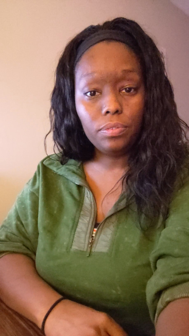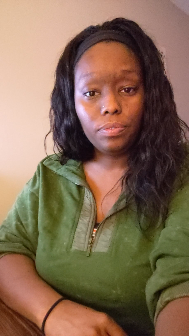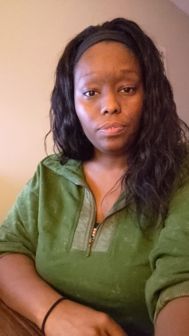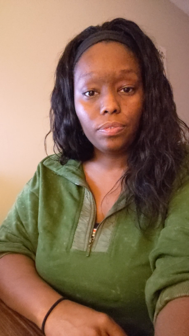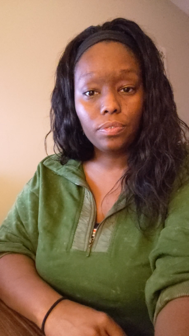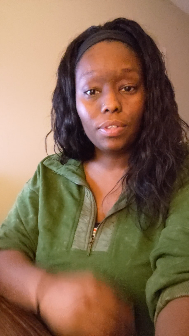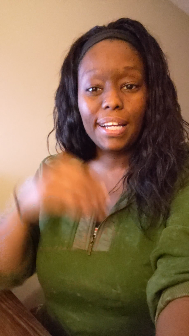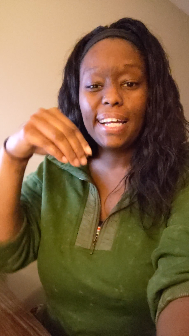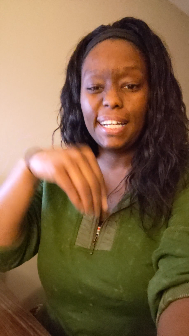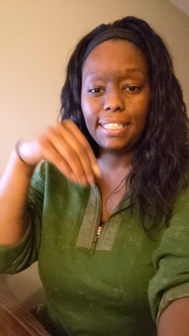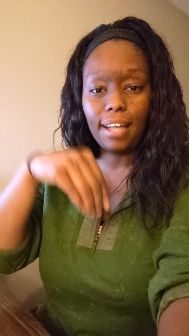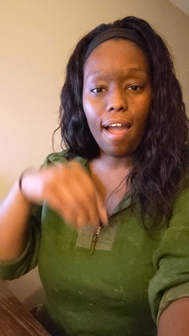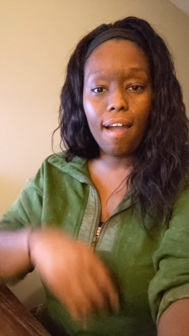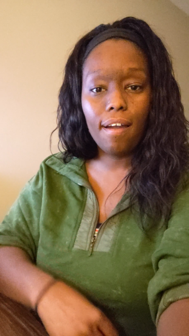inside